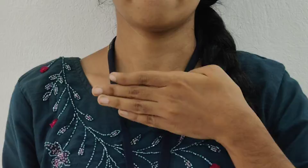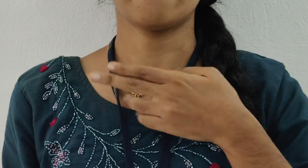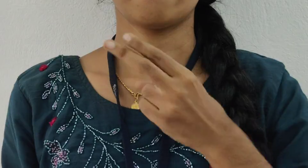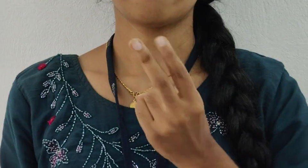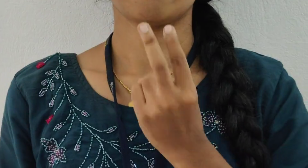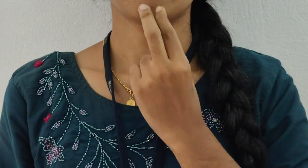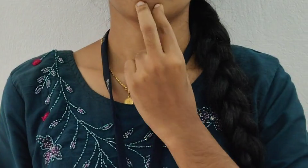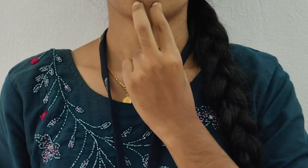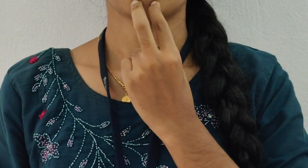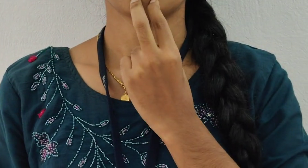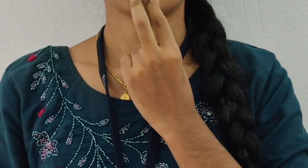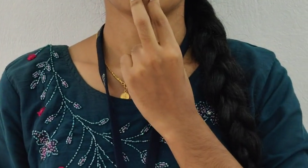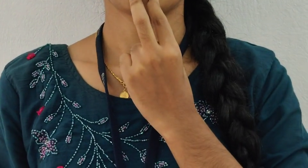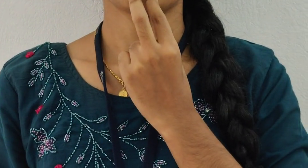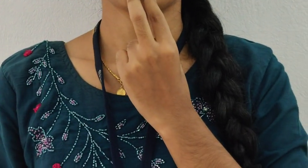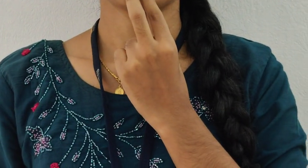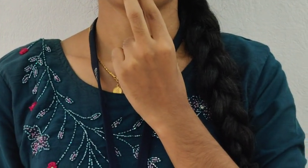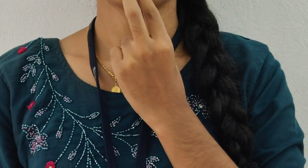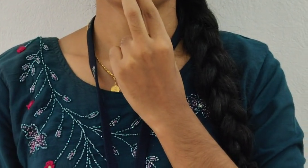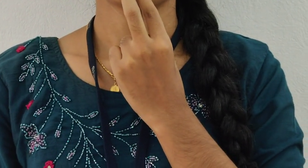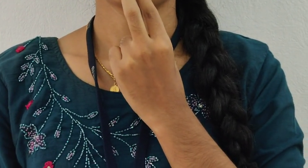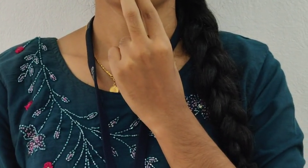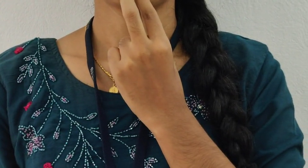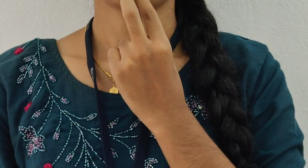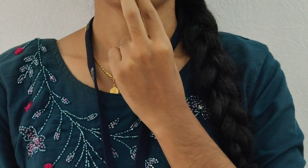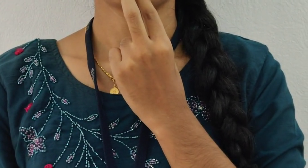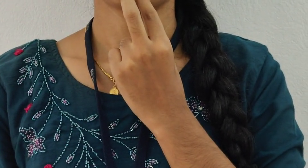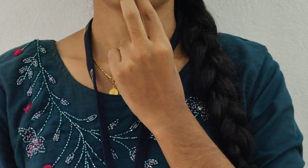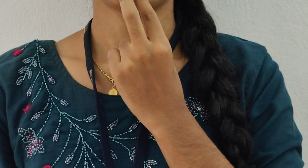അഃ